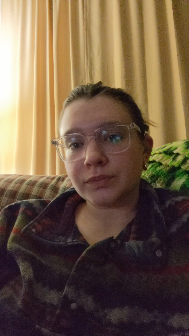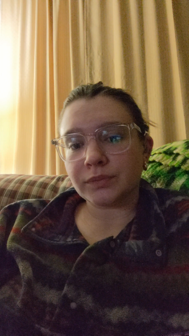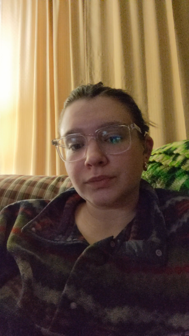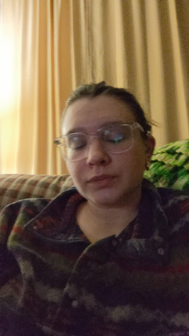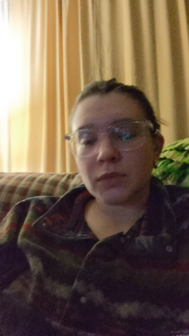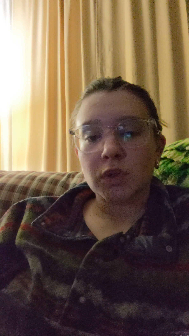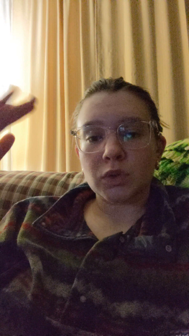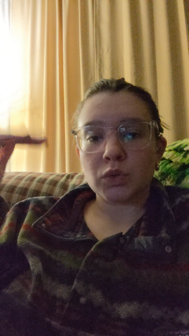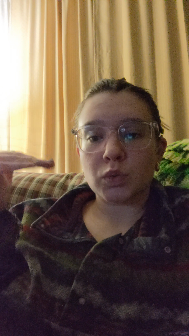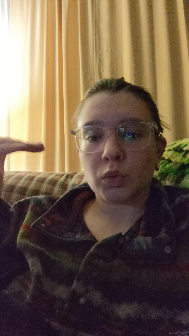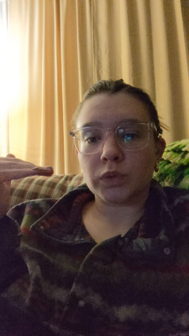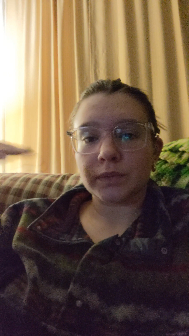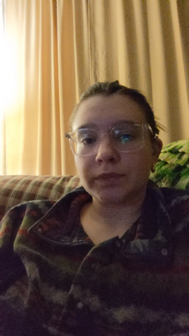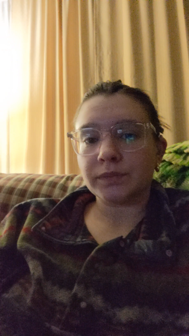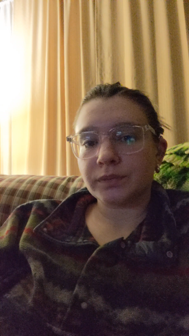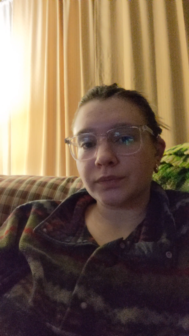short